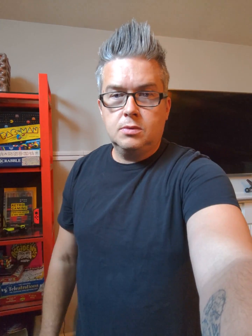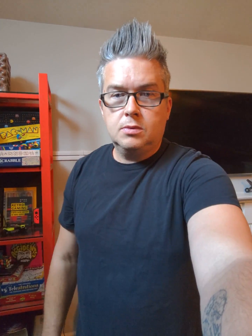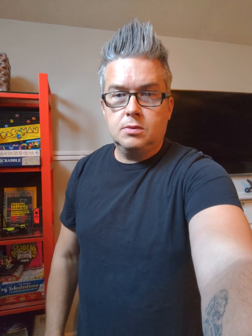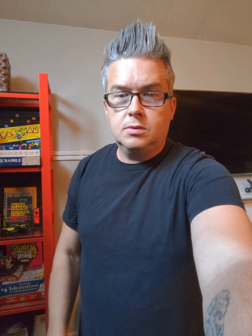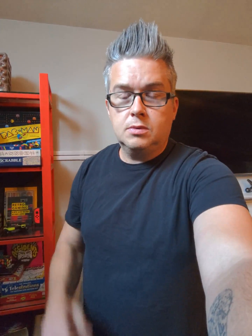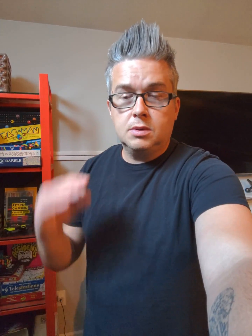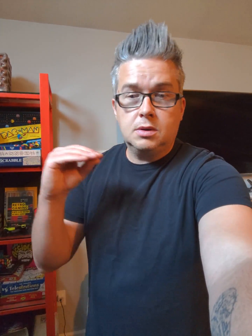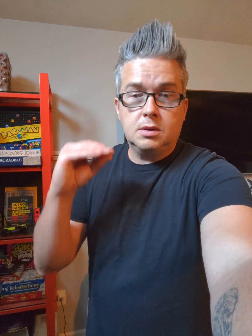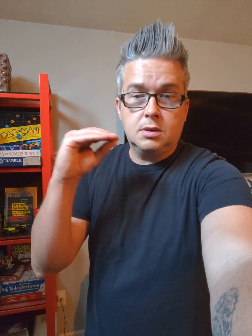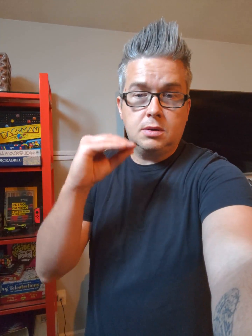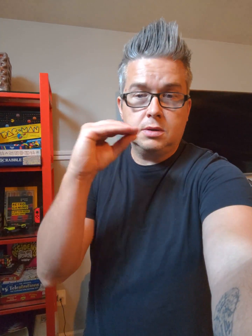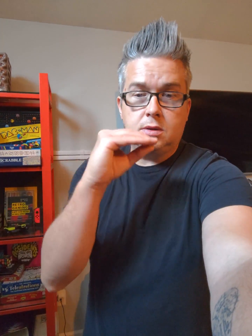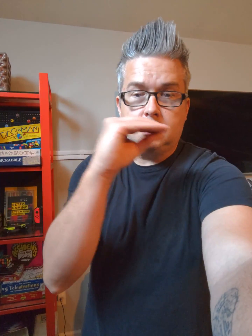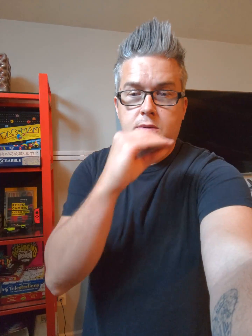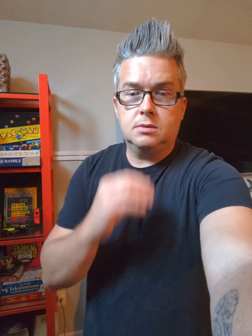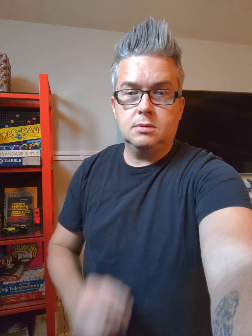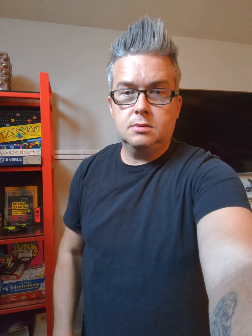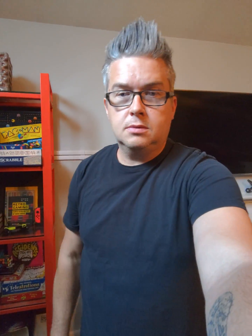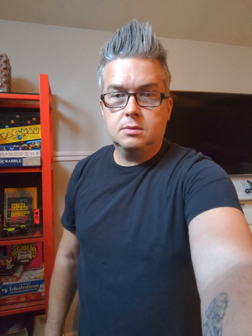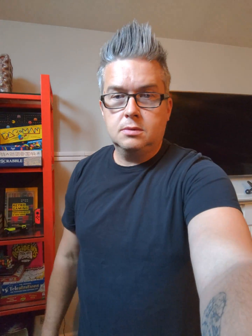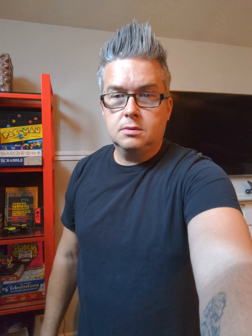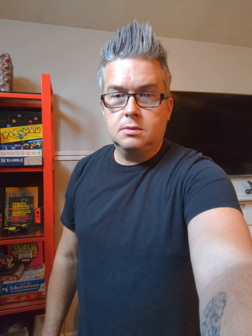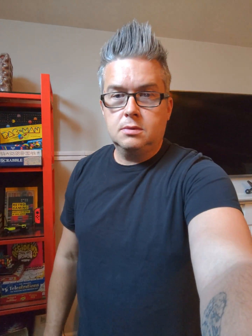dinosaur